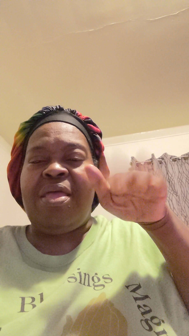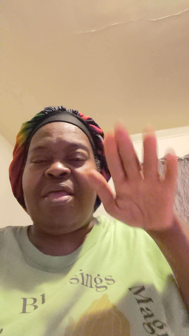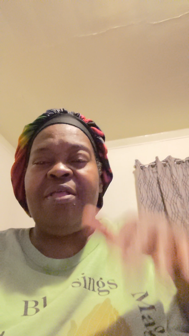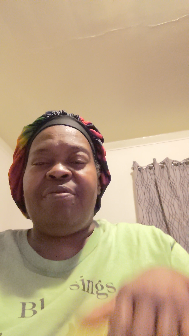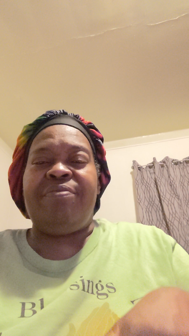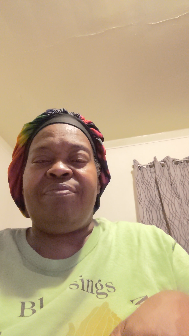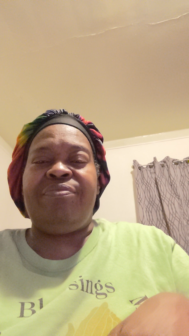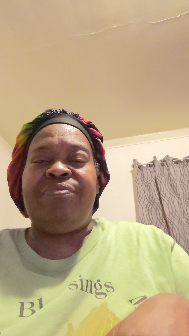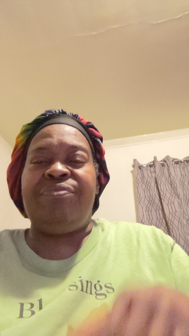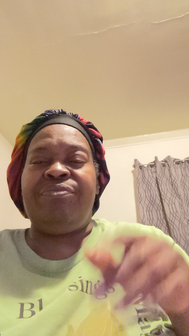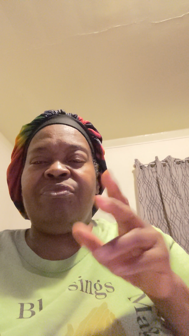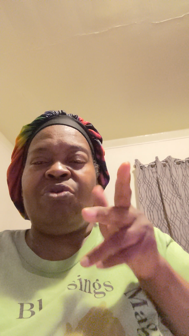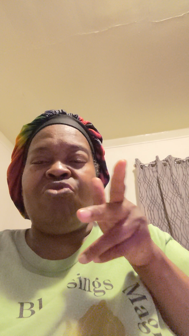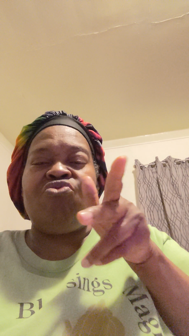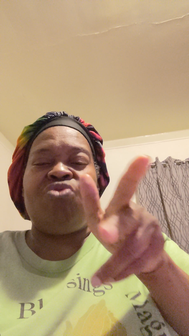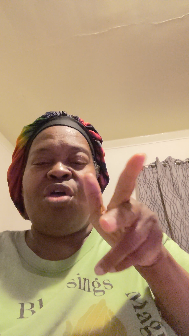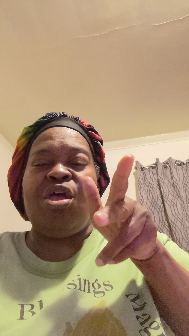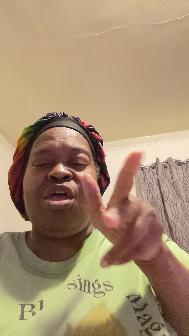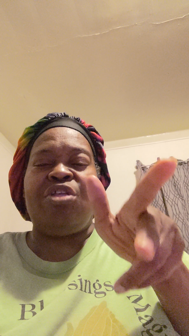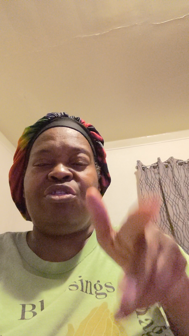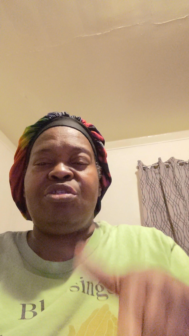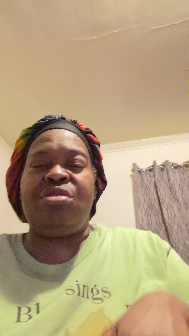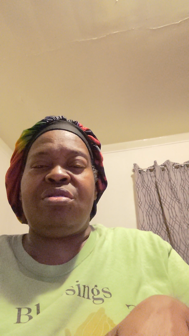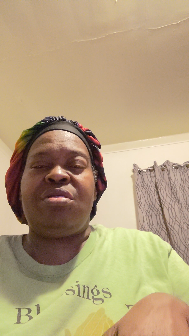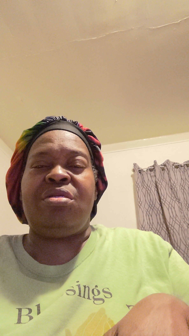garage